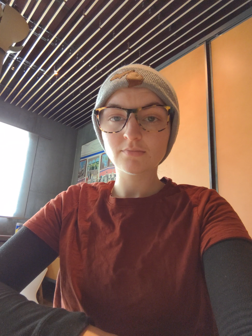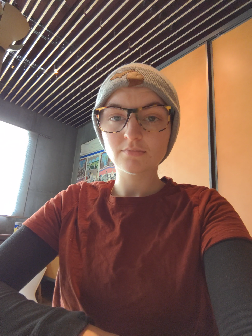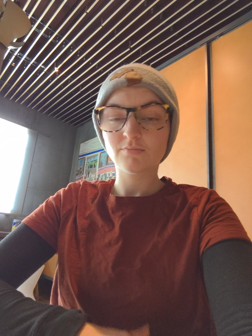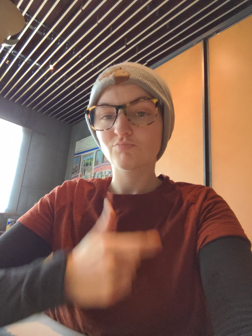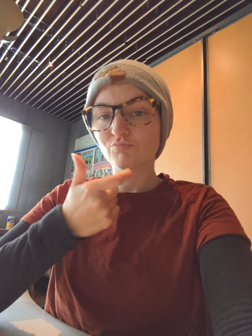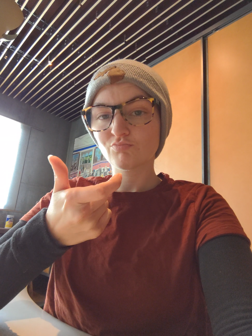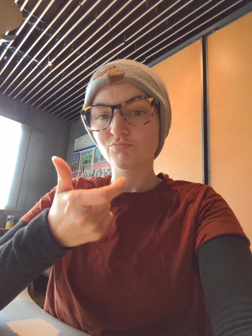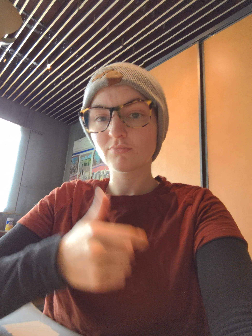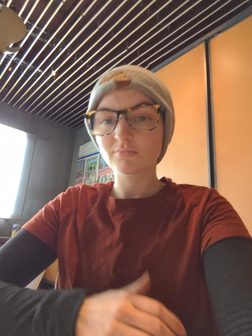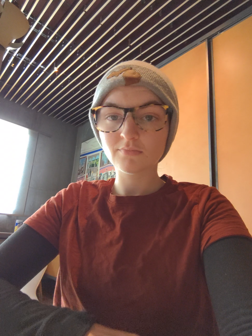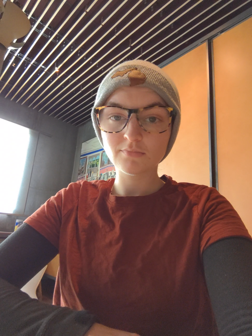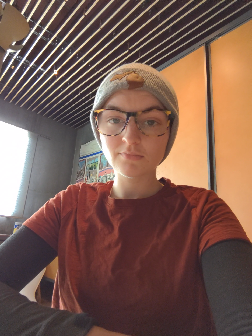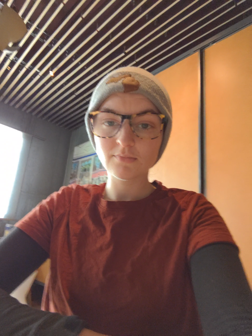TV